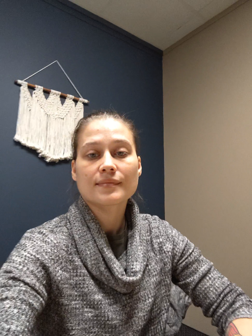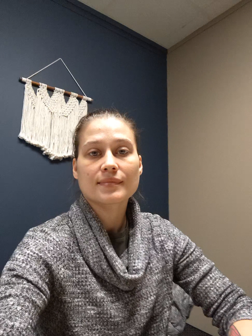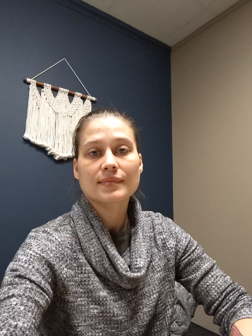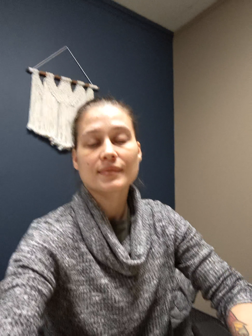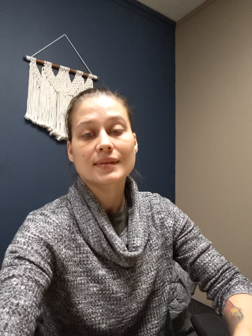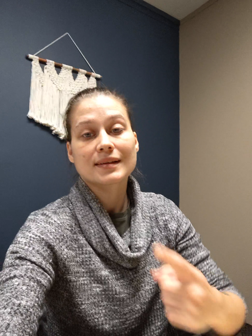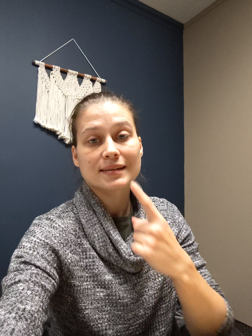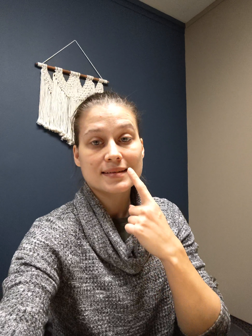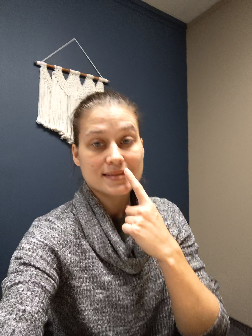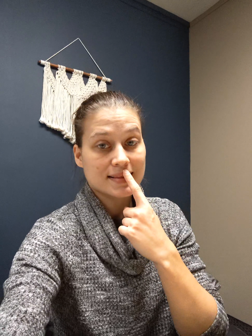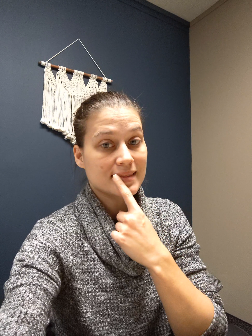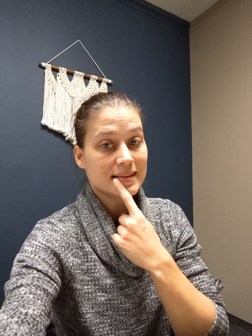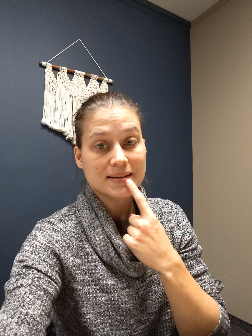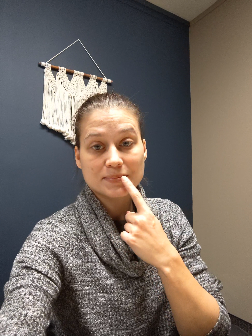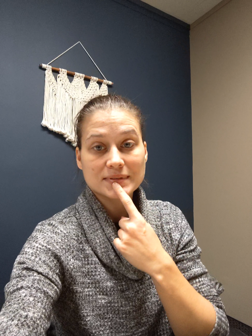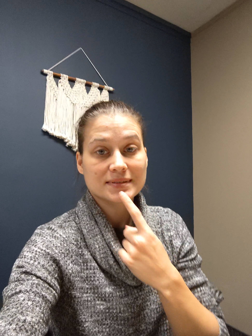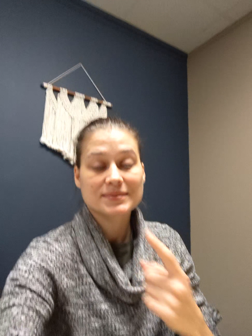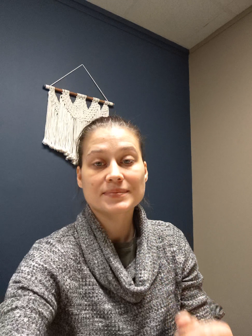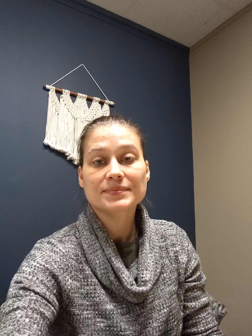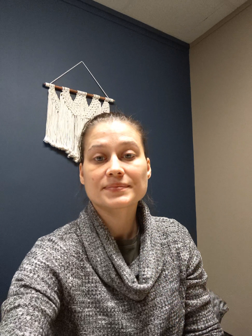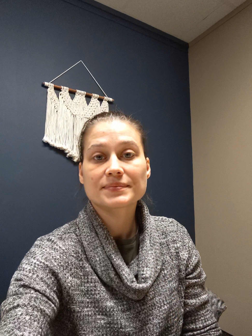lips